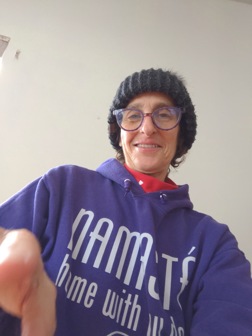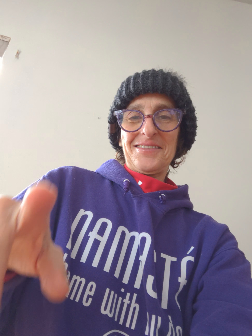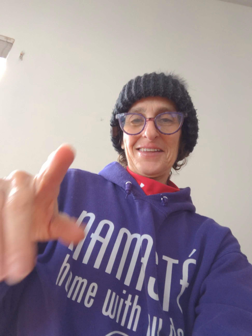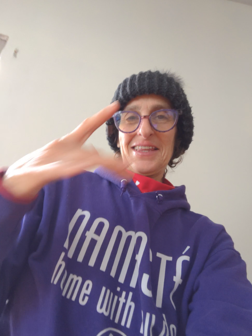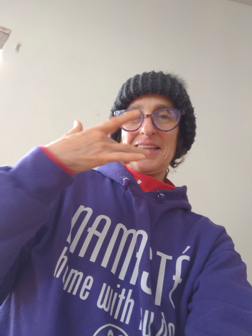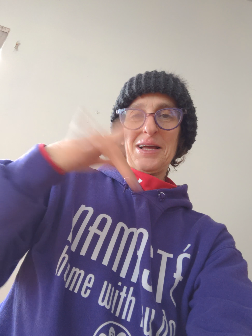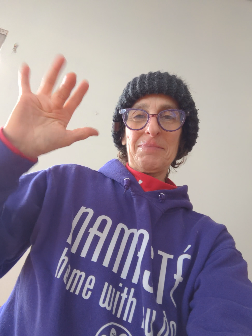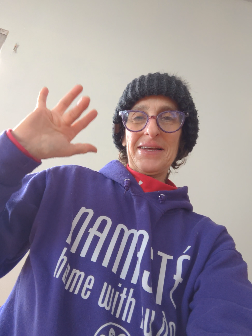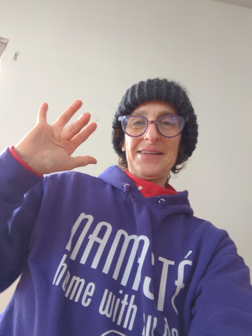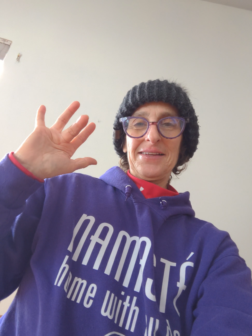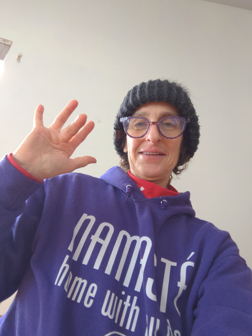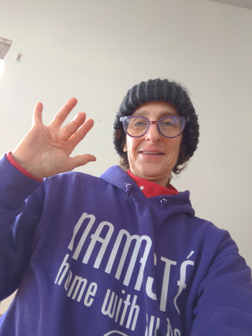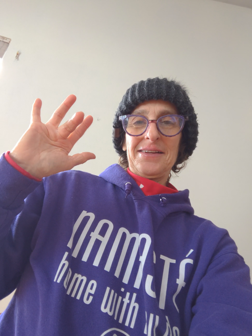empty